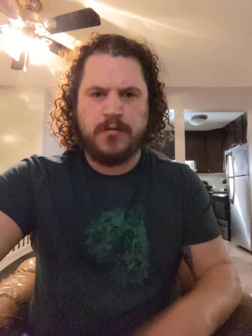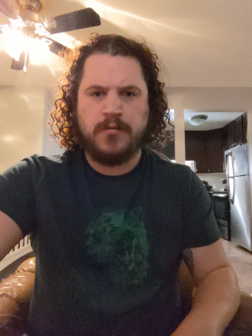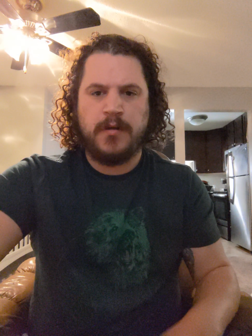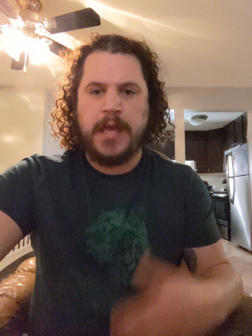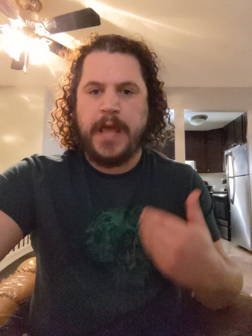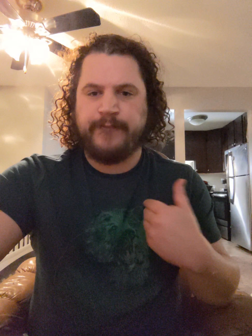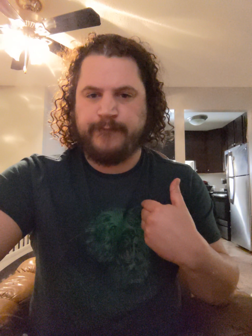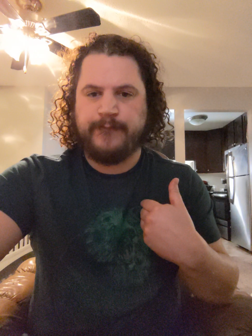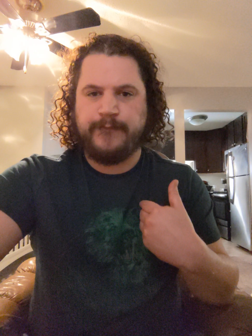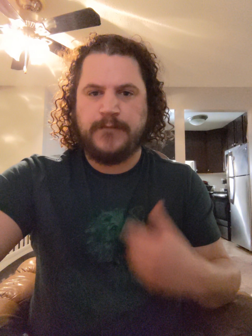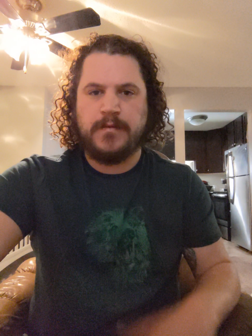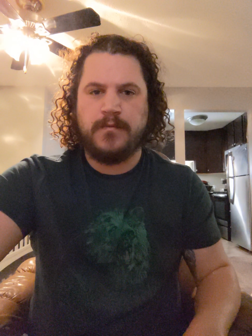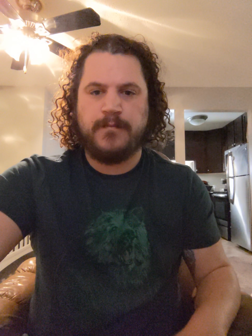have